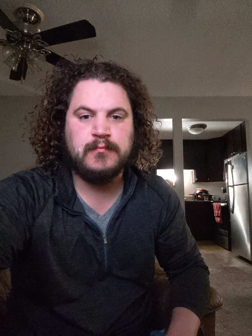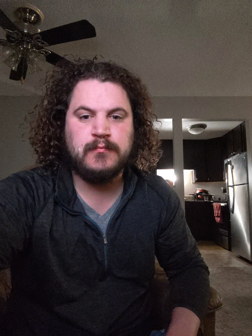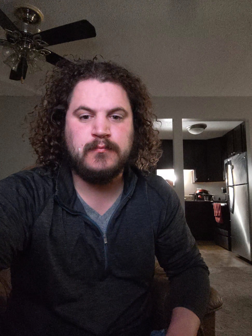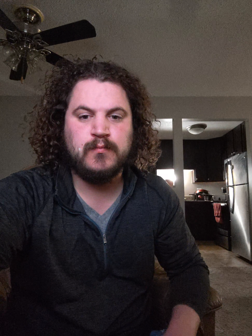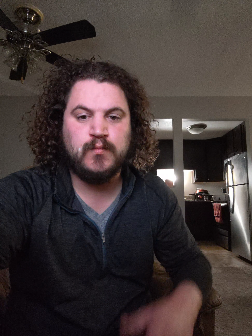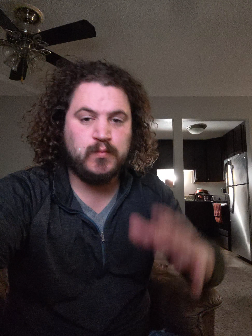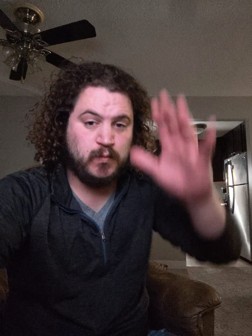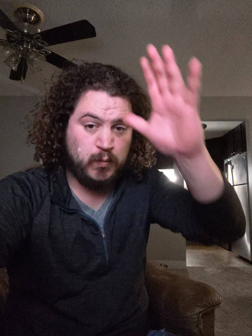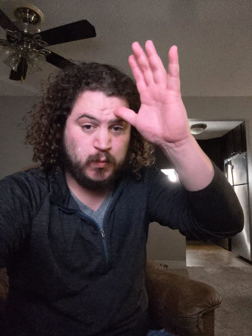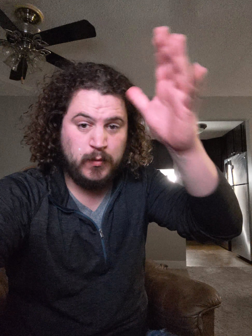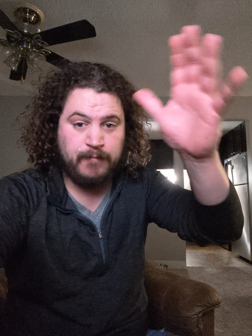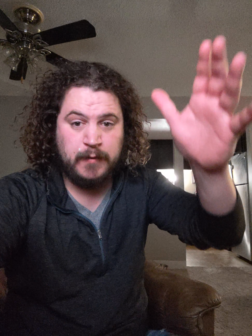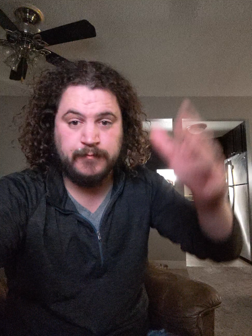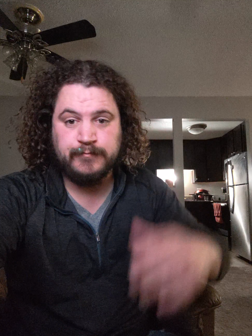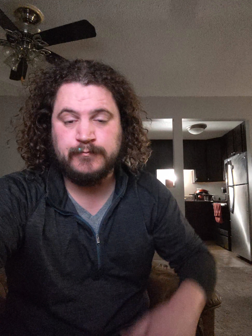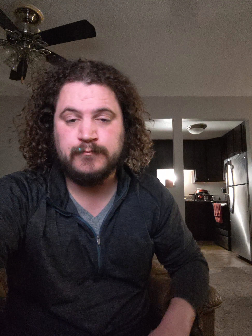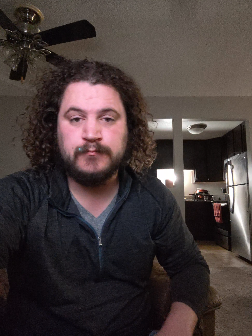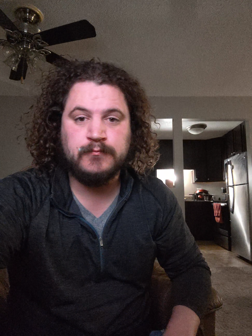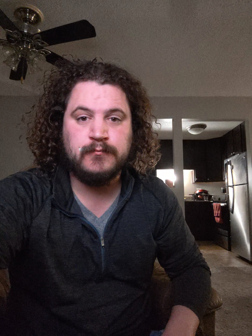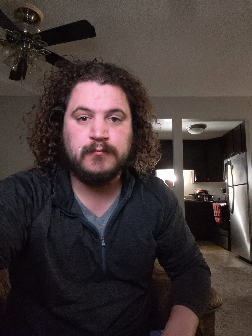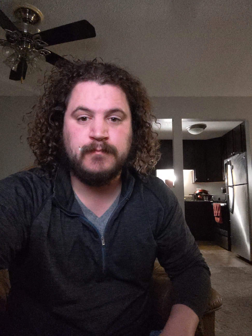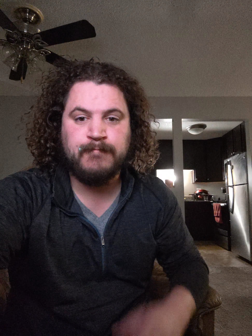grandpa